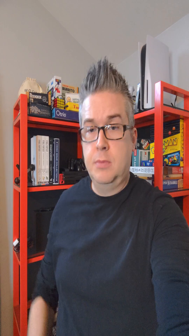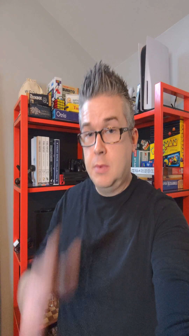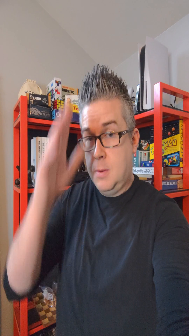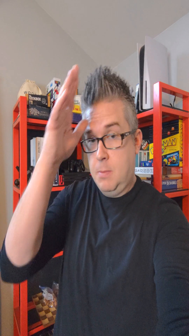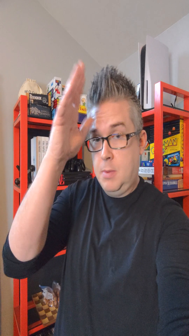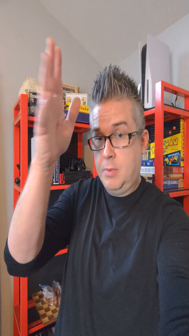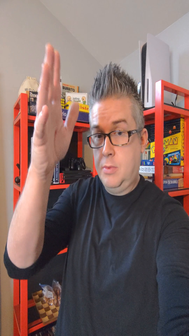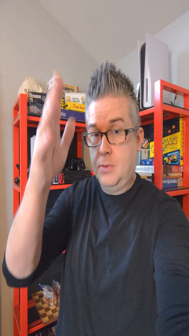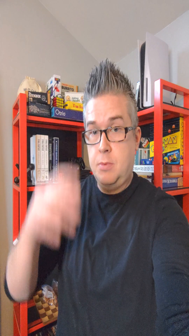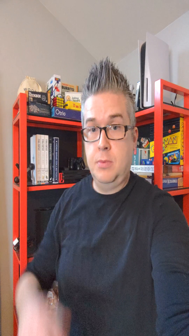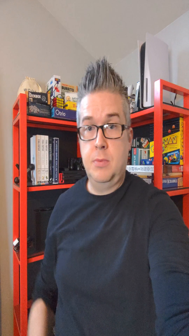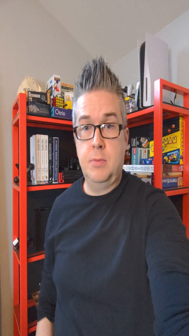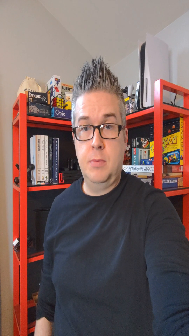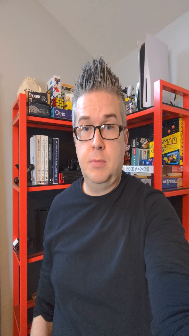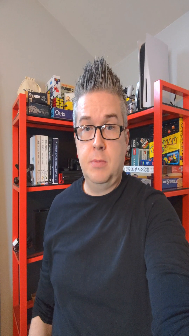grandpa